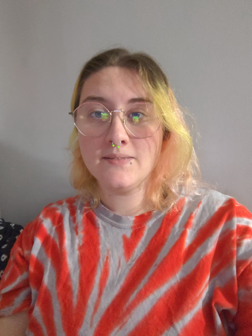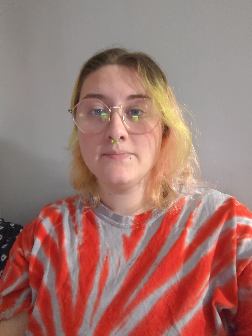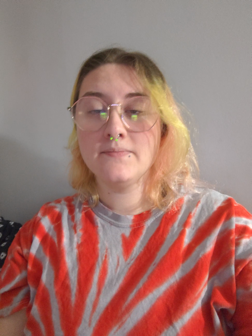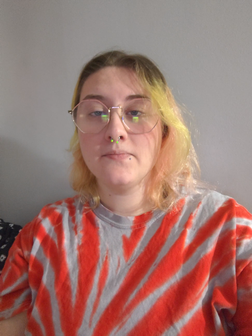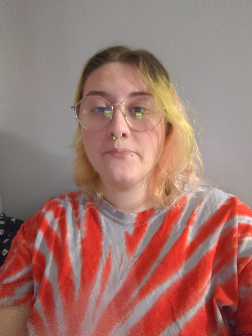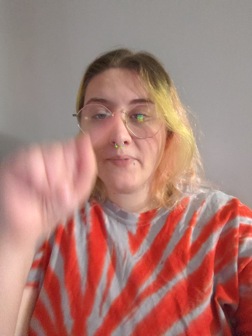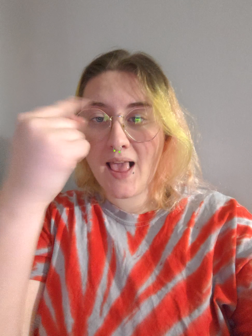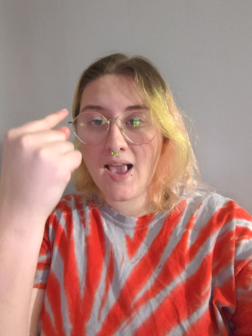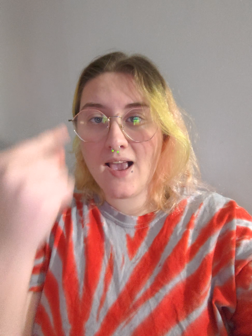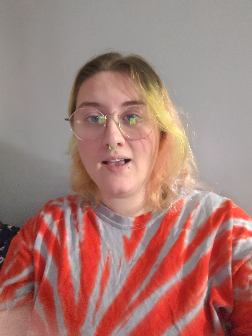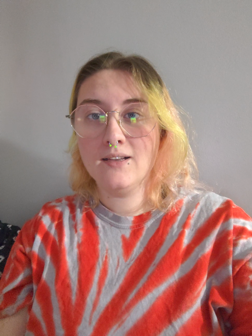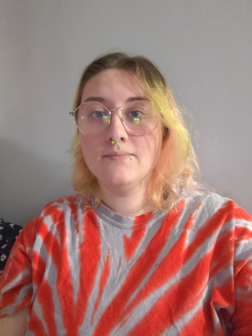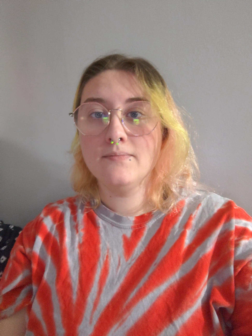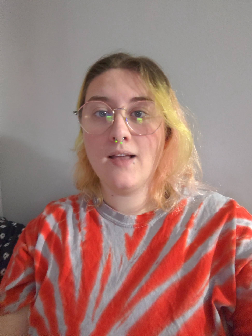black